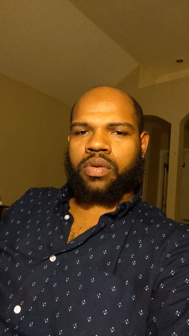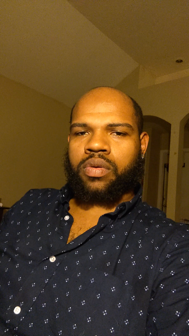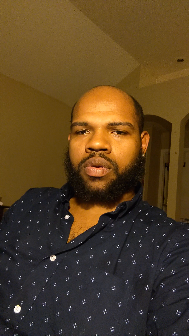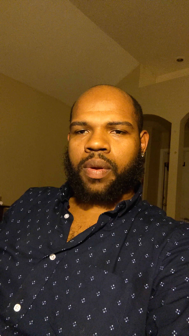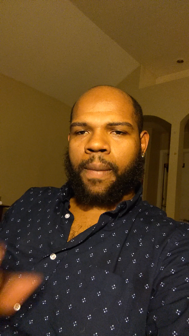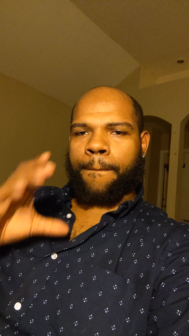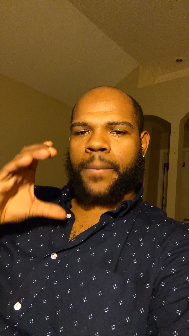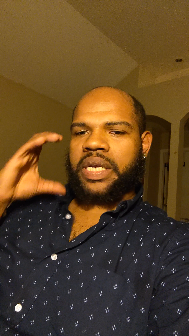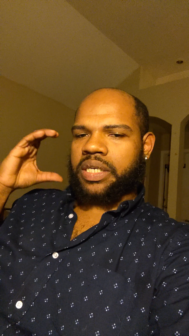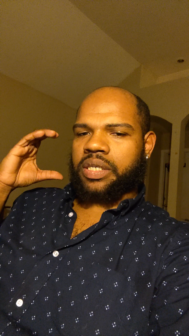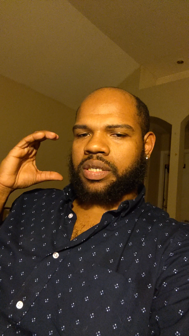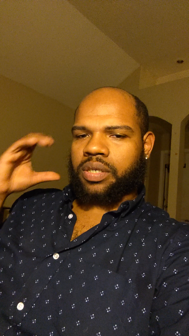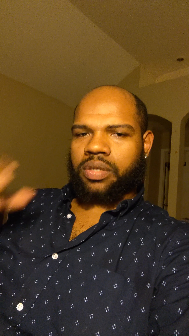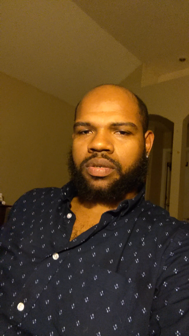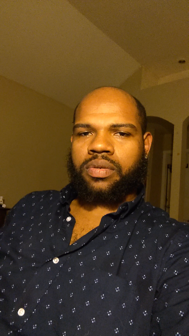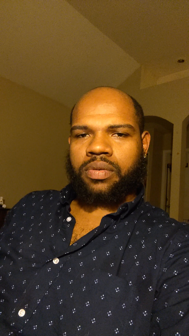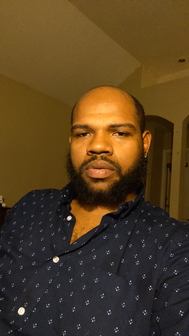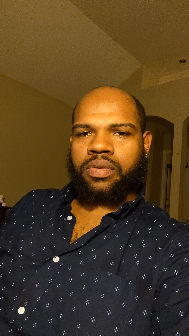bus